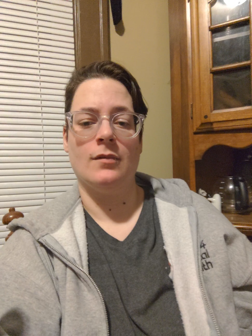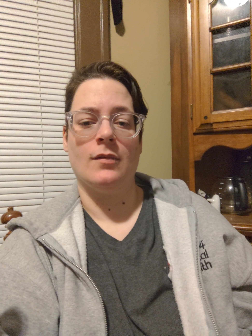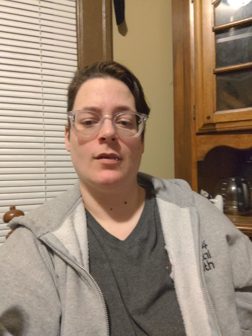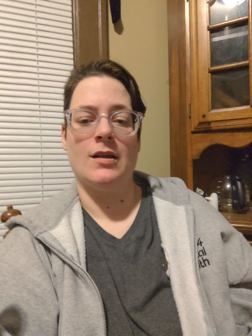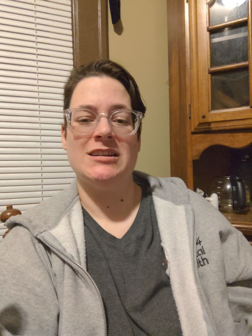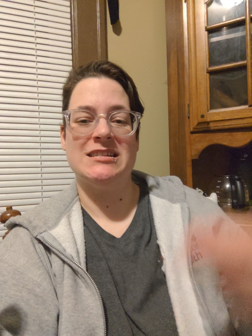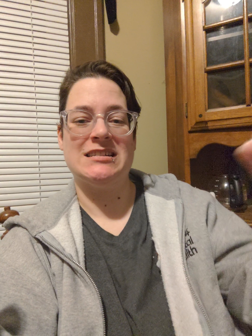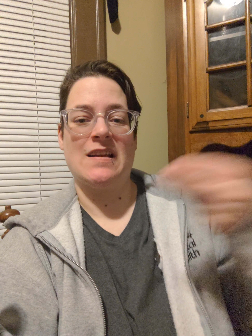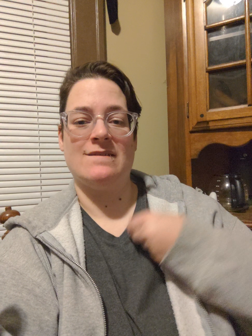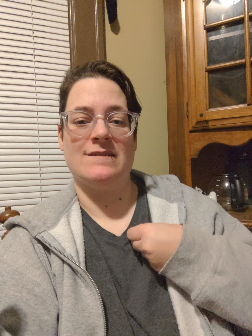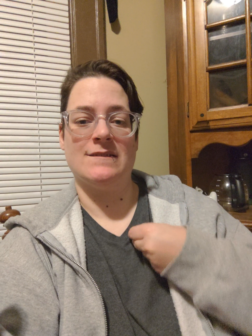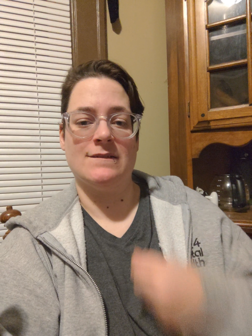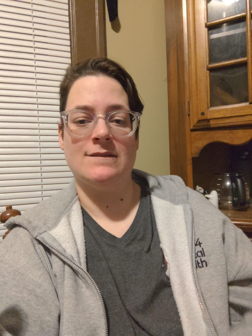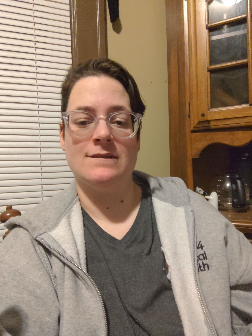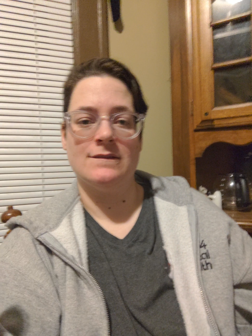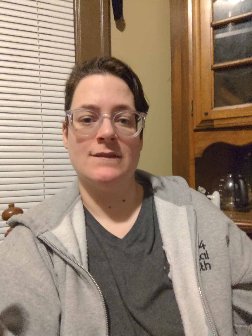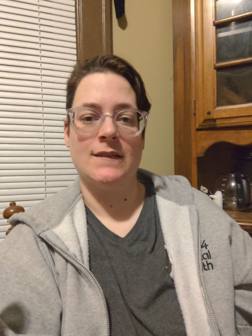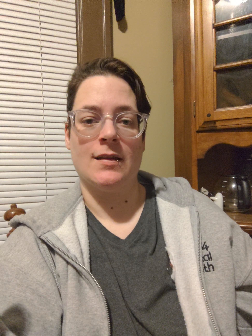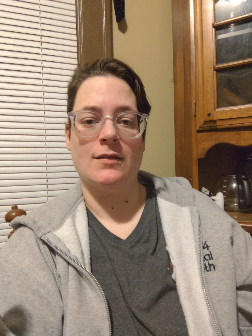give